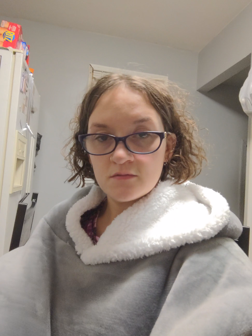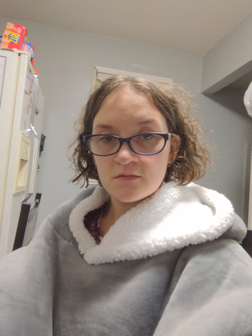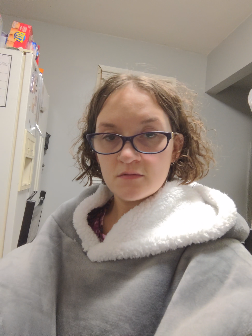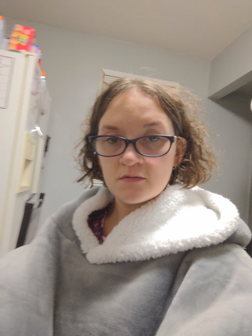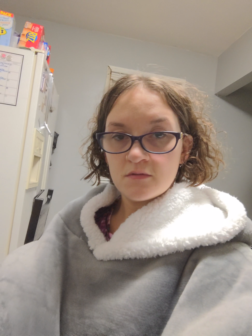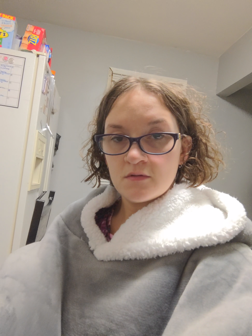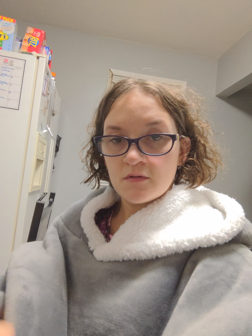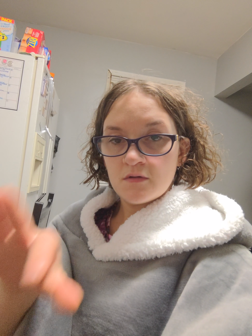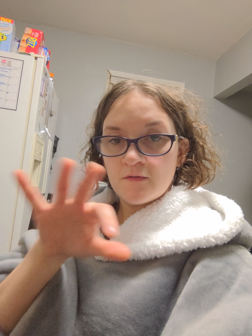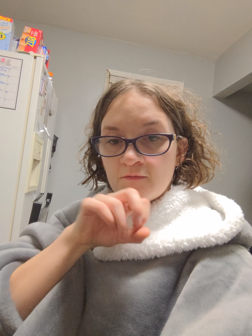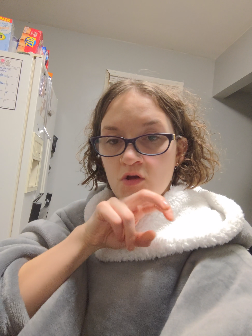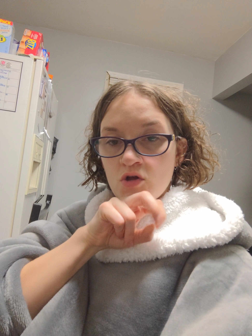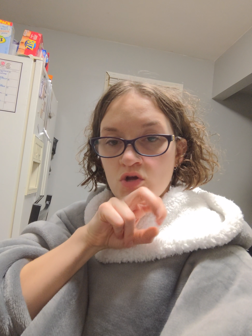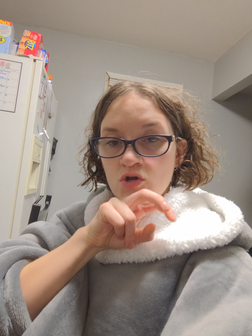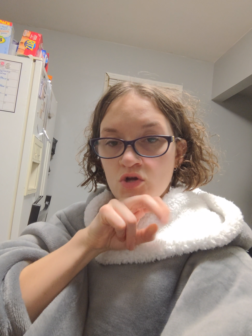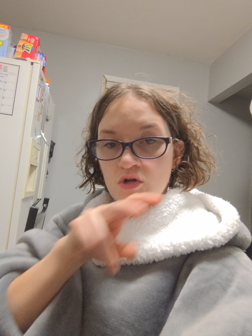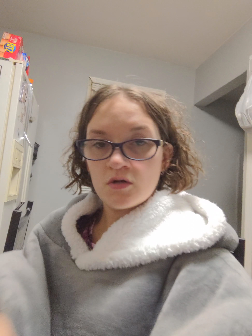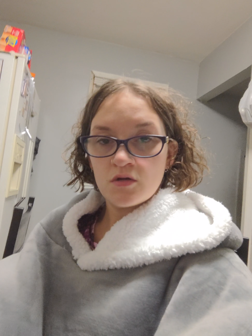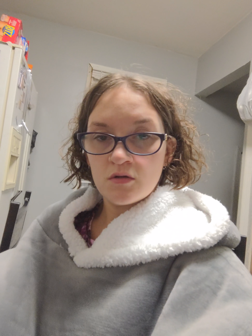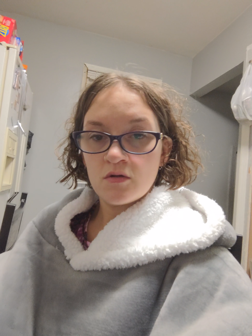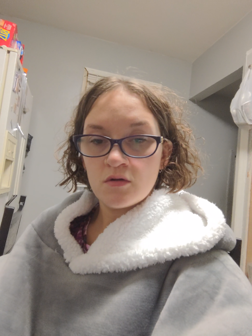frog